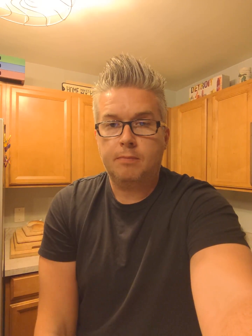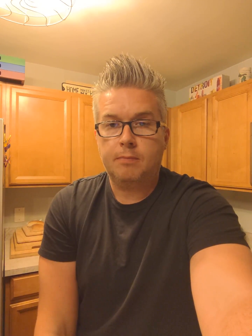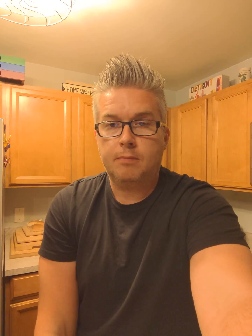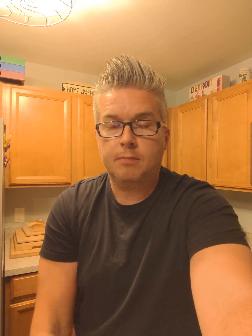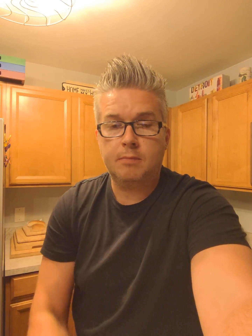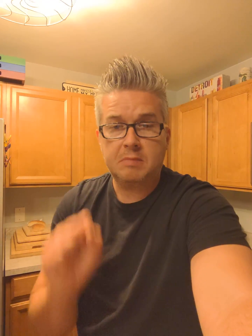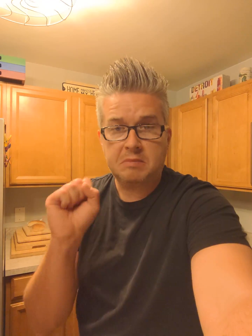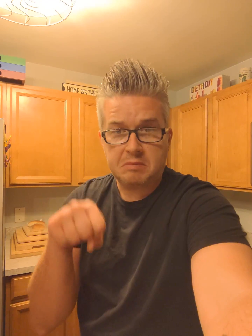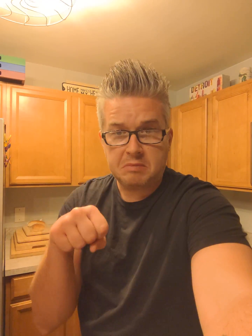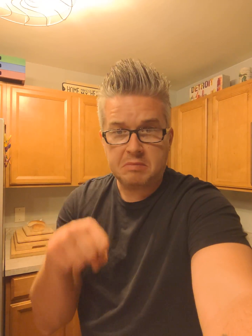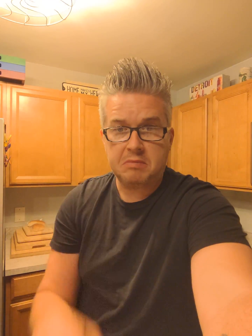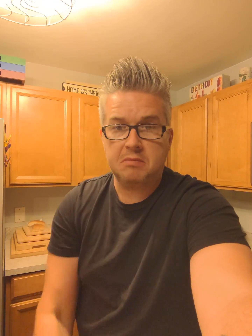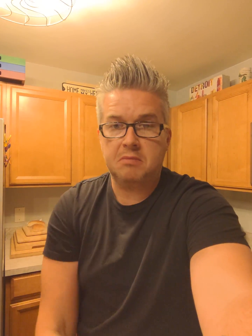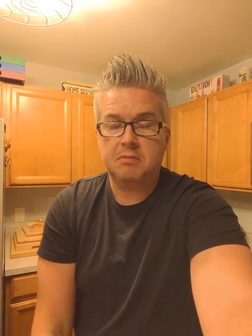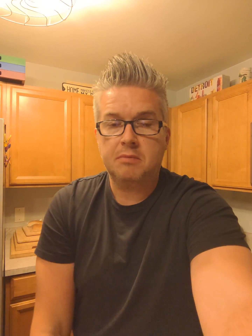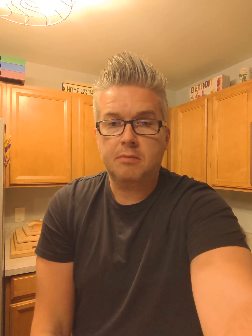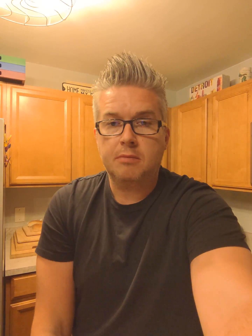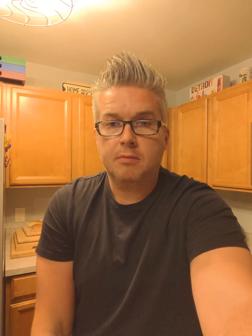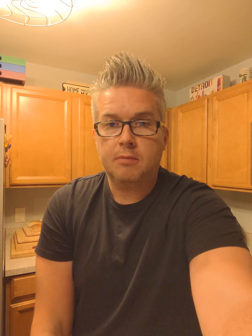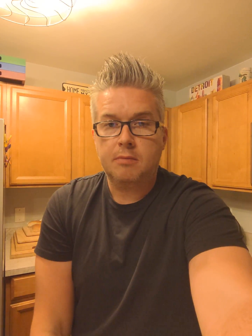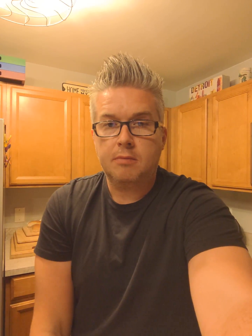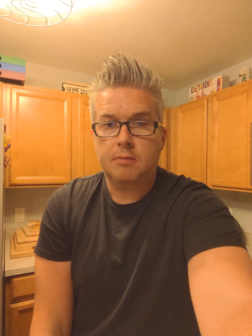could